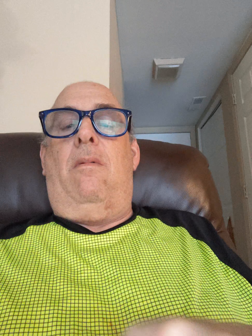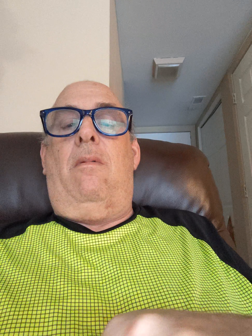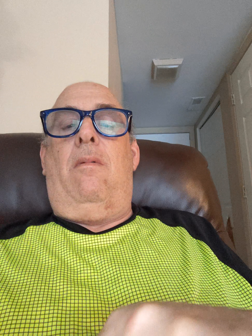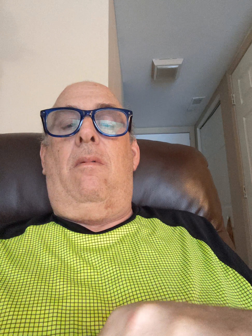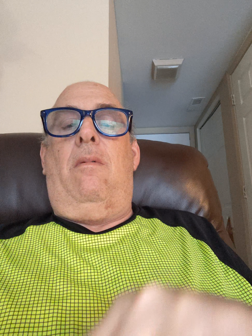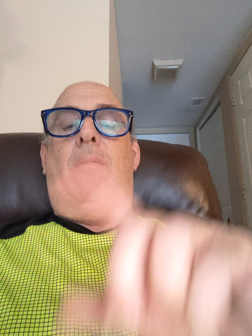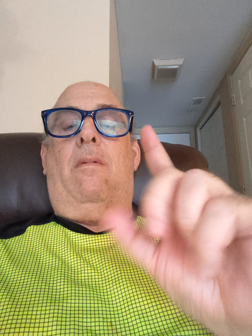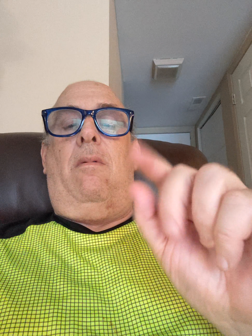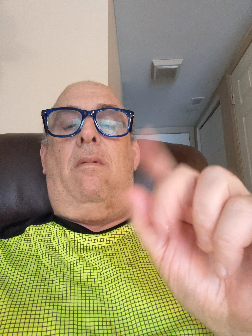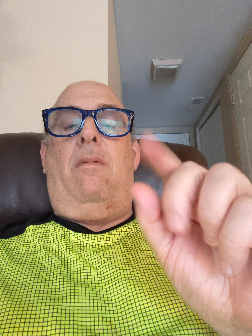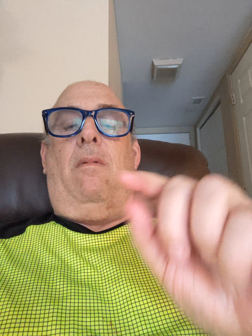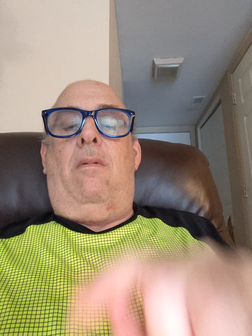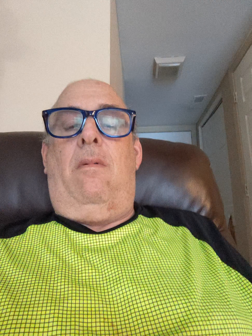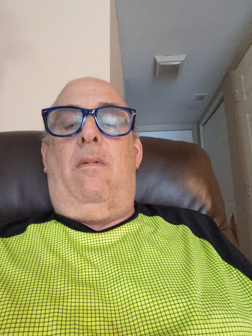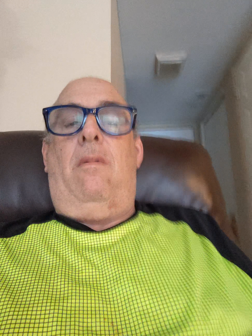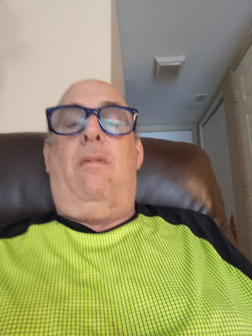cereal